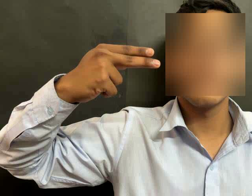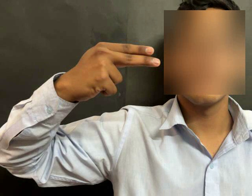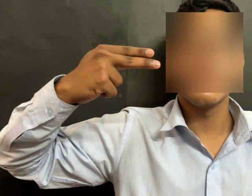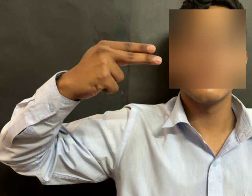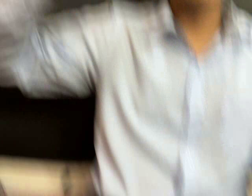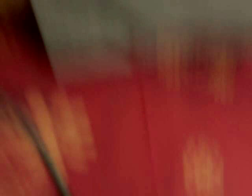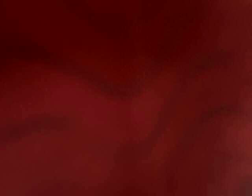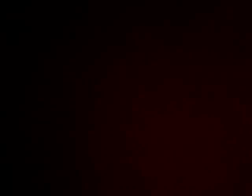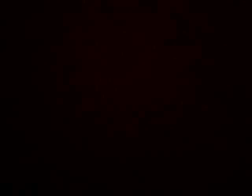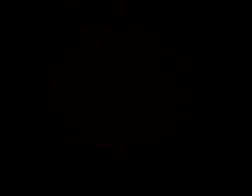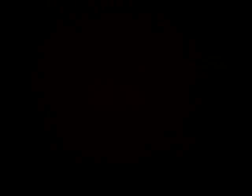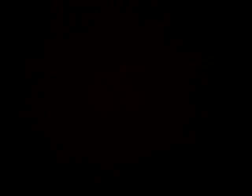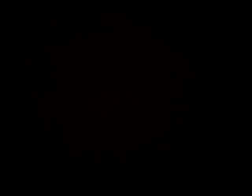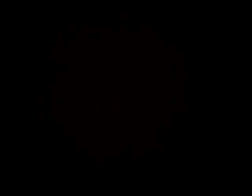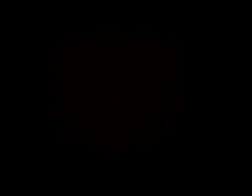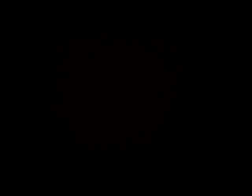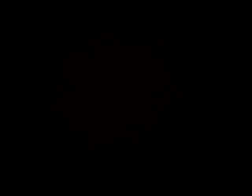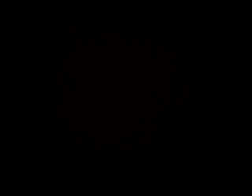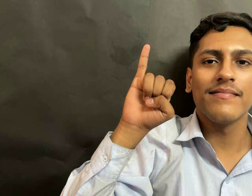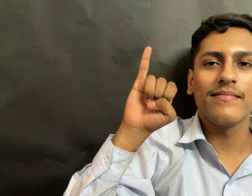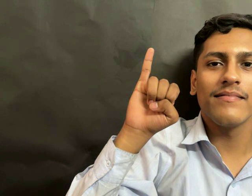I